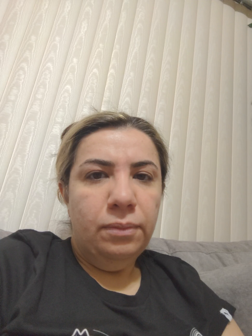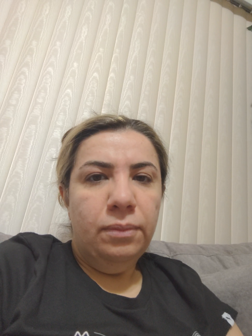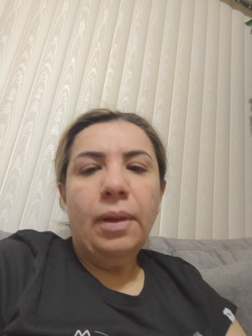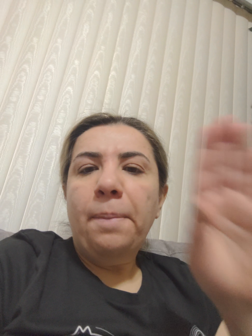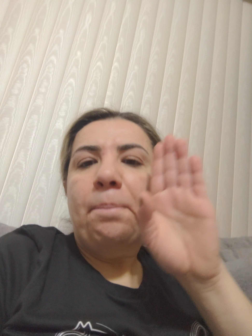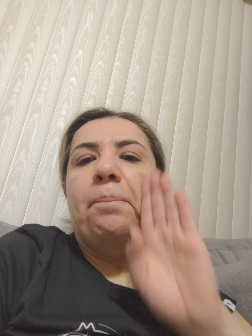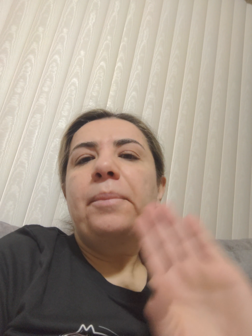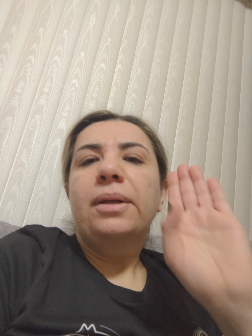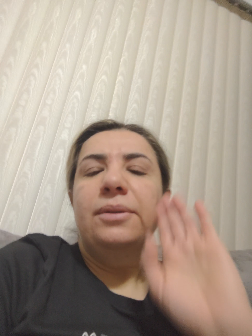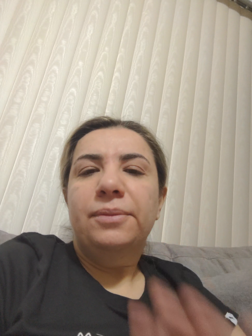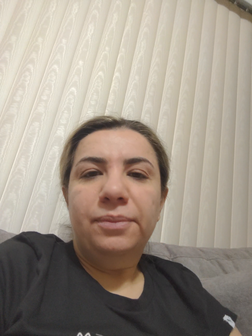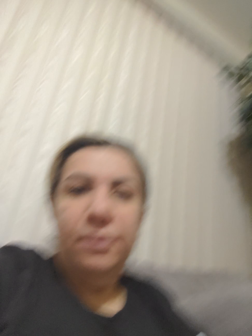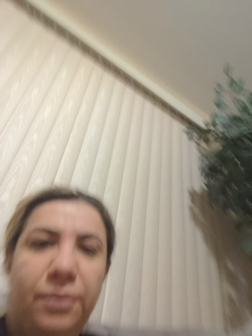brown